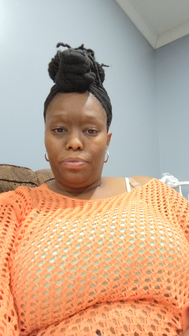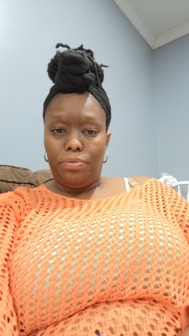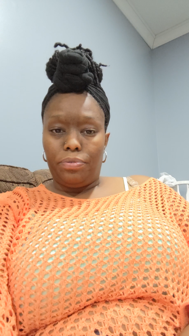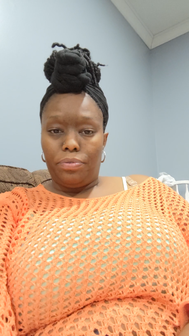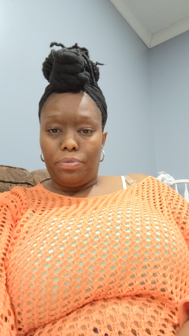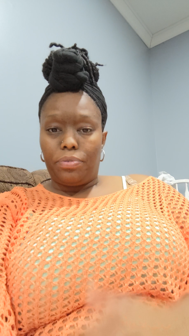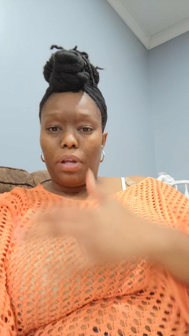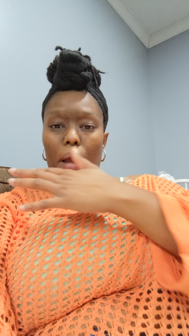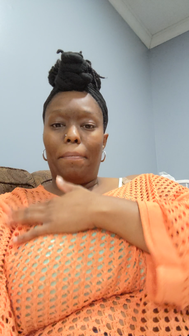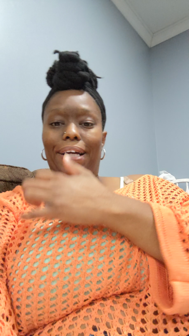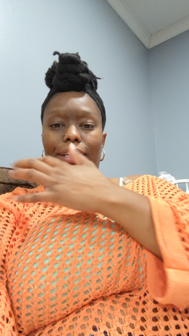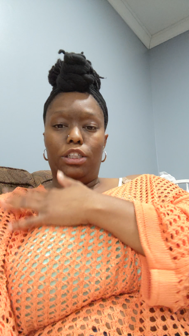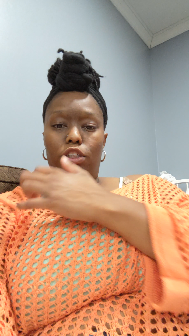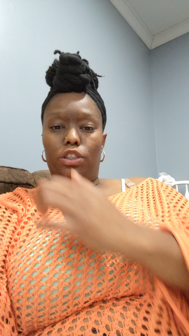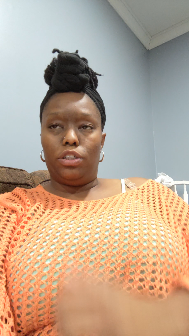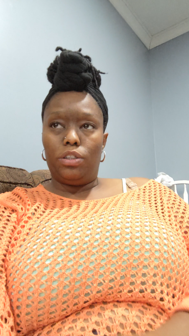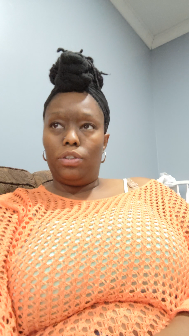bear